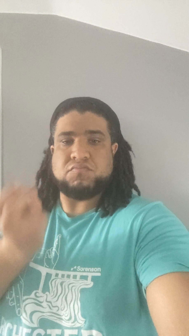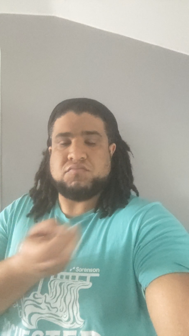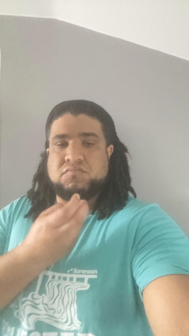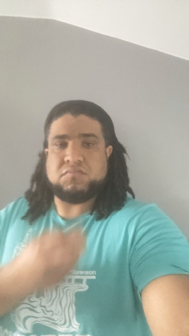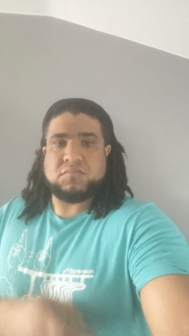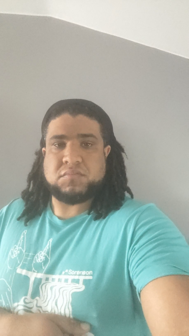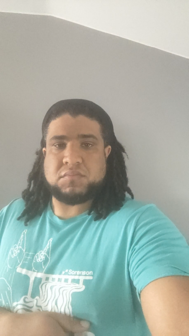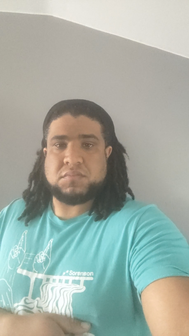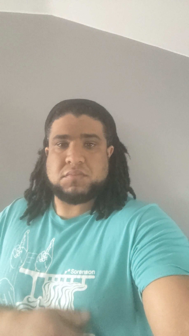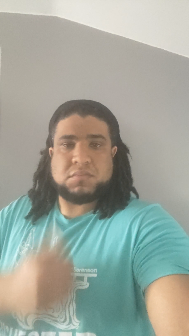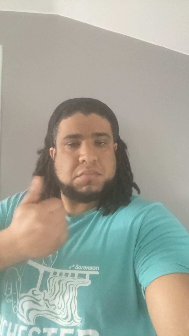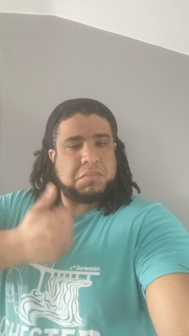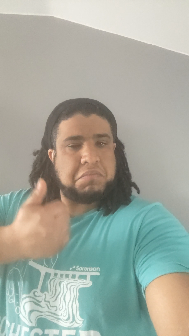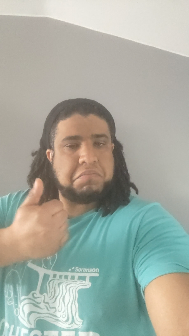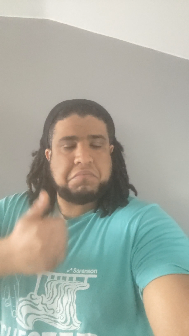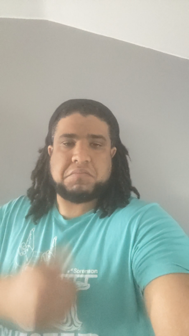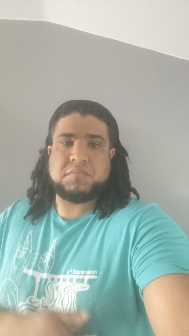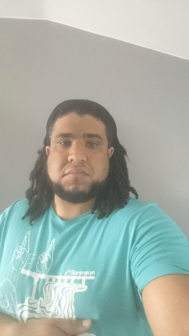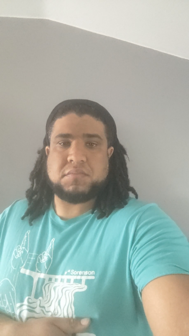help